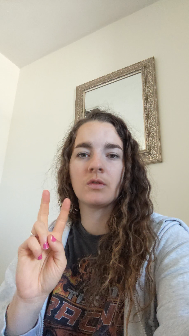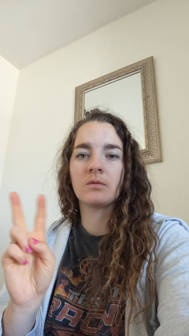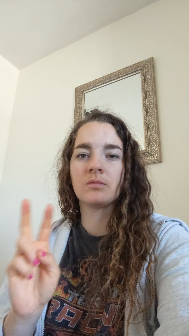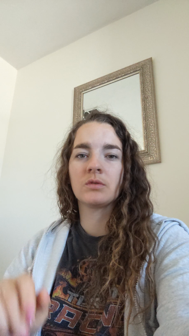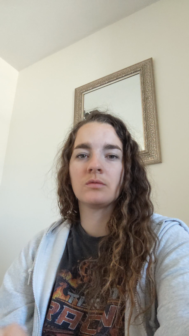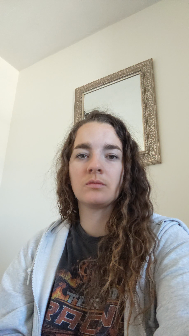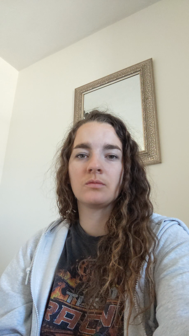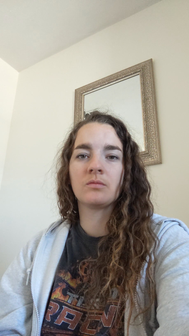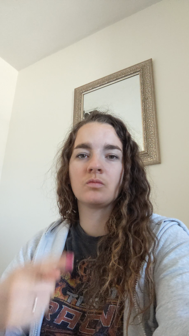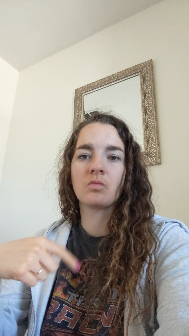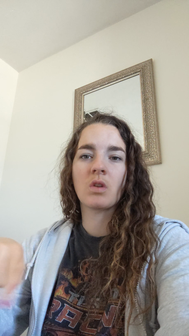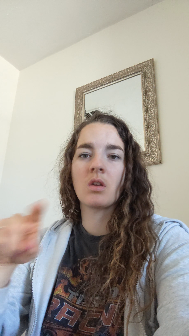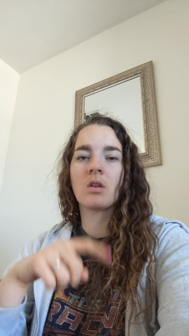around